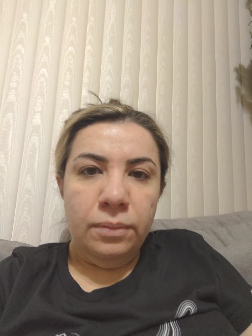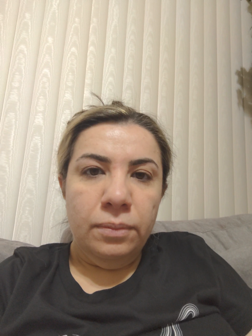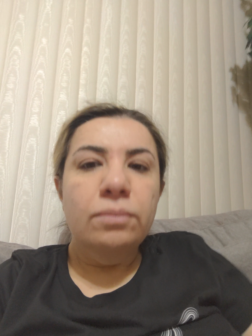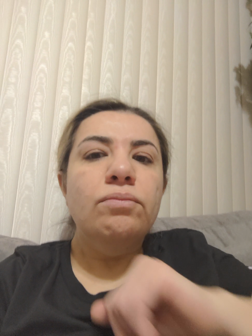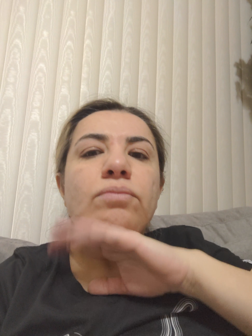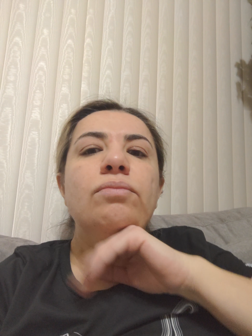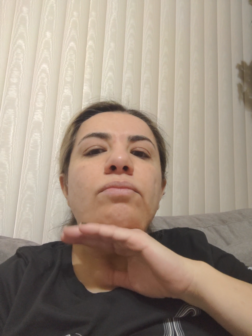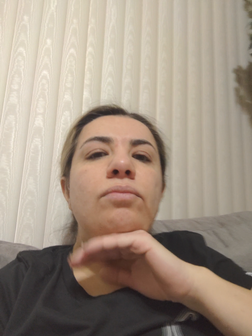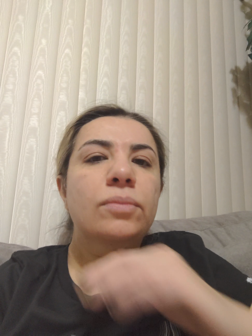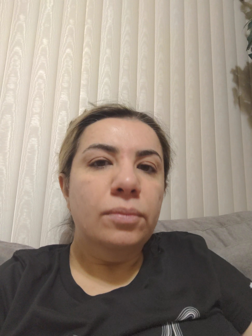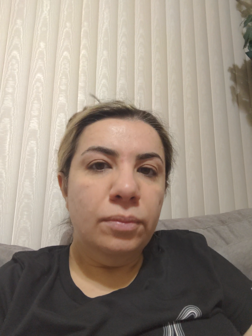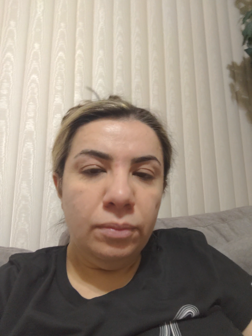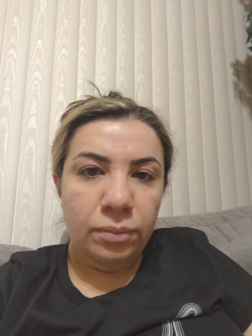pig